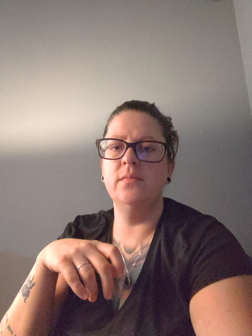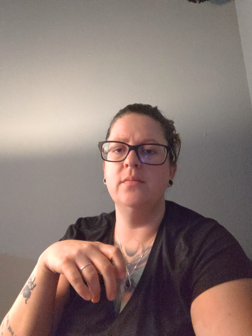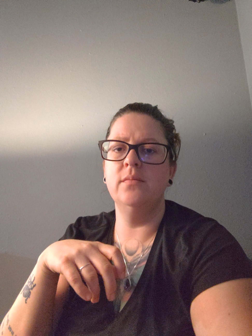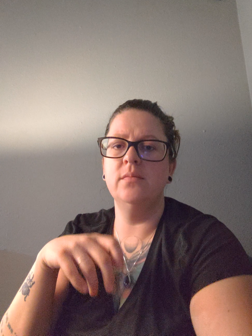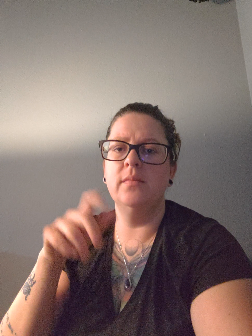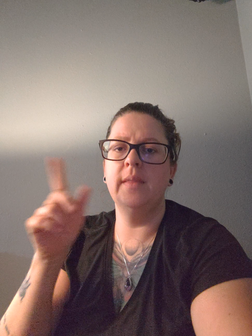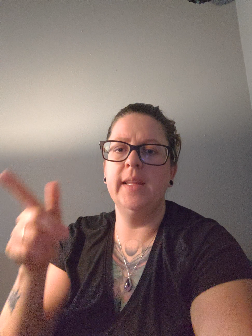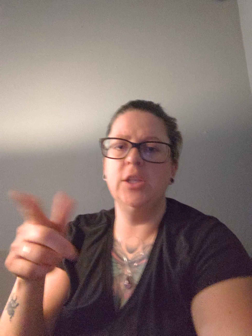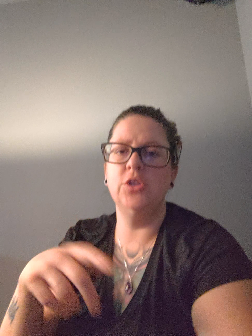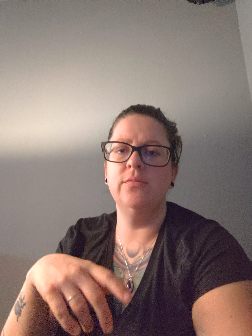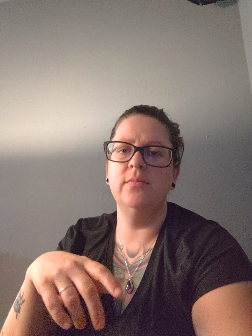later